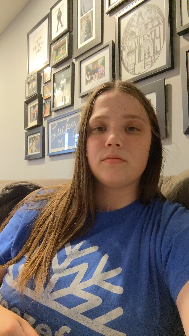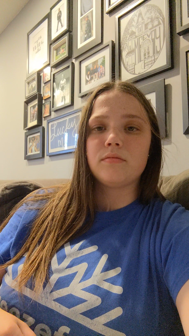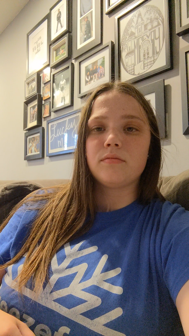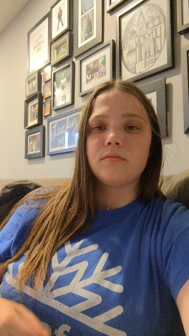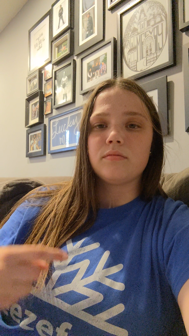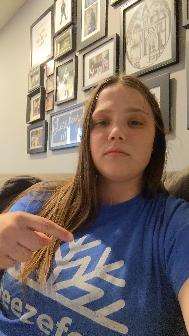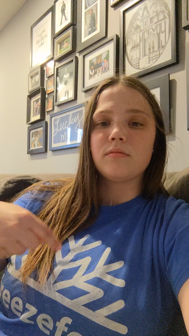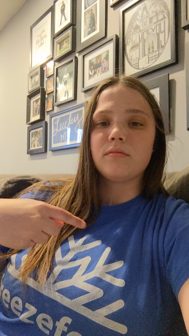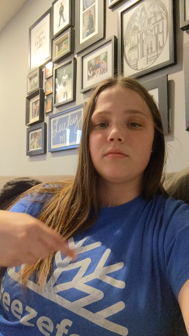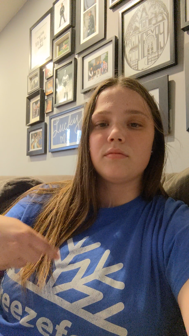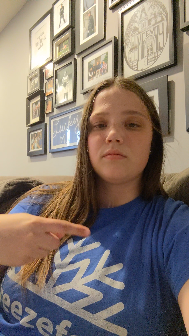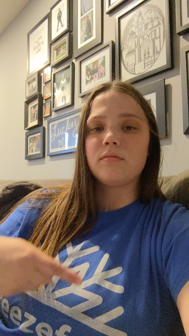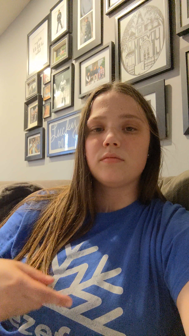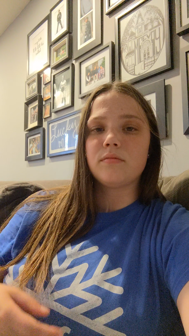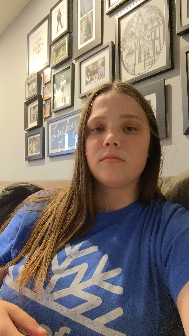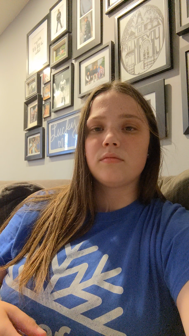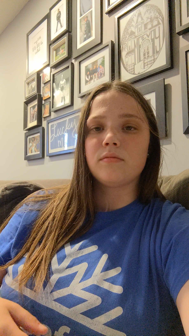belly button